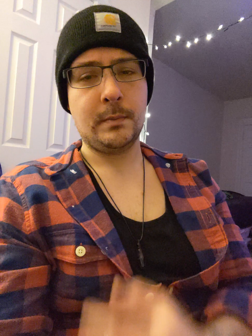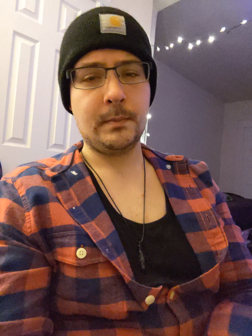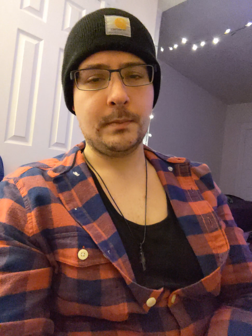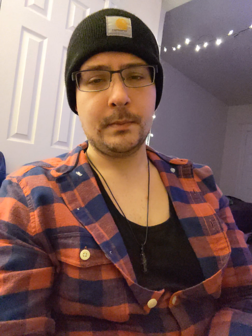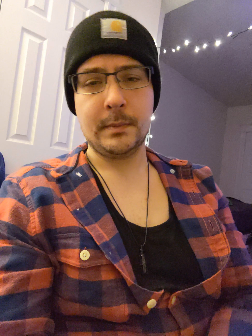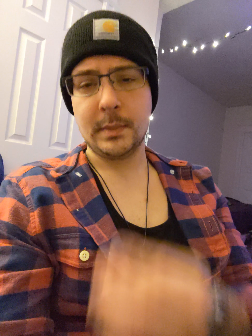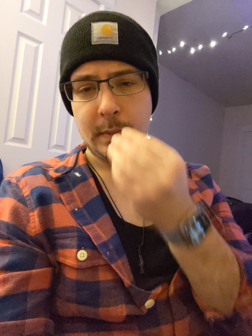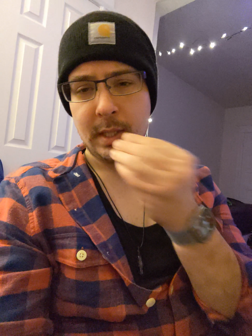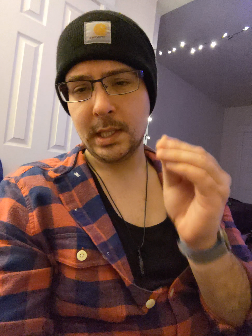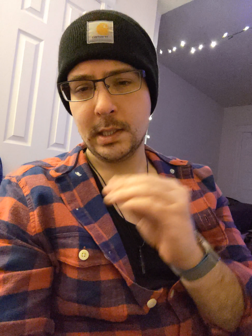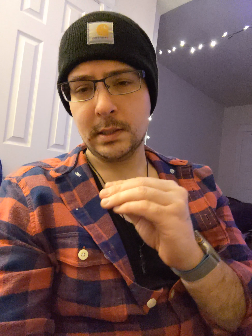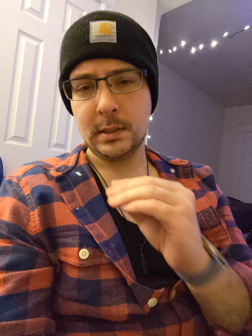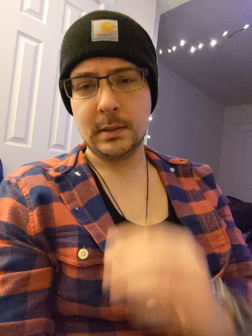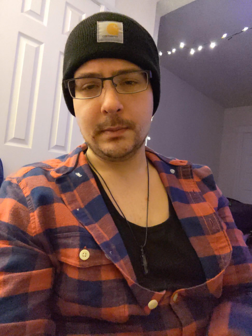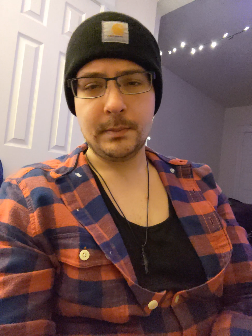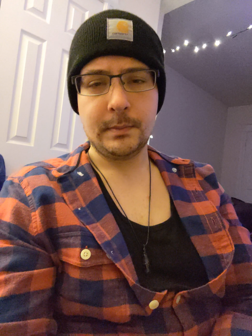kiss